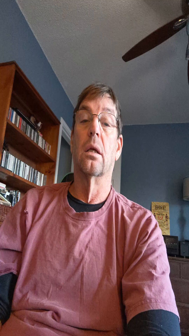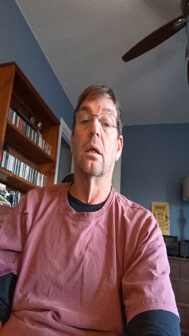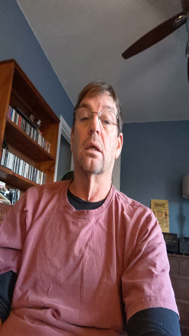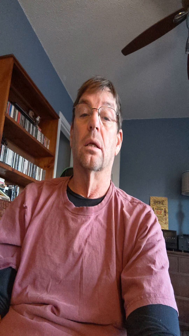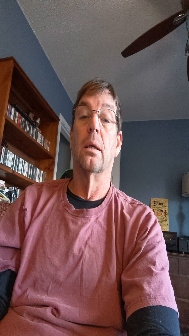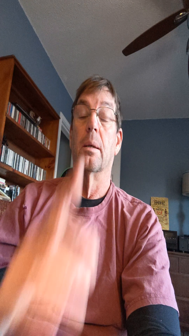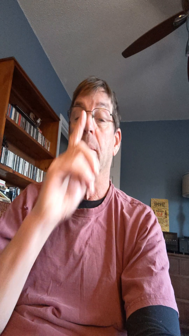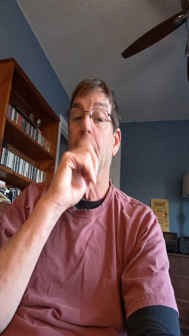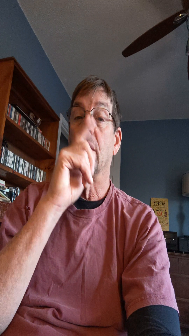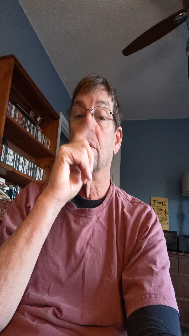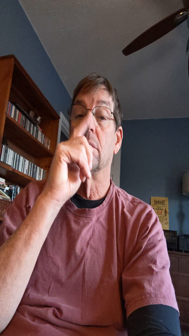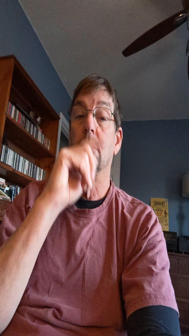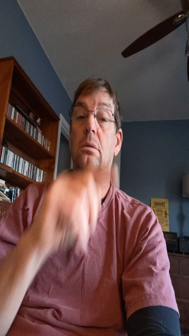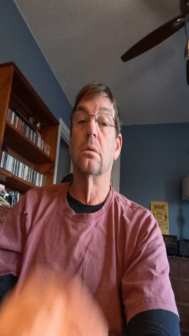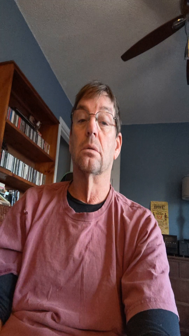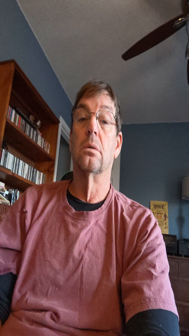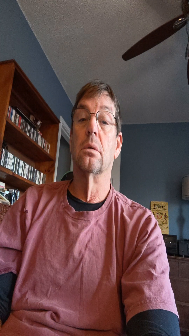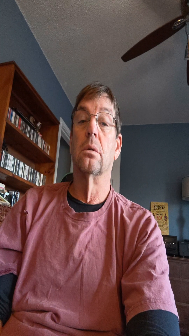mouse